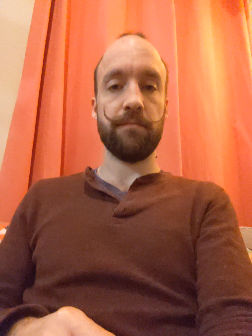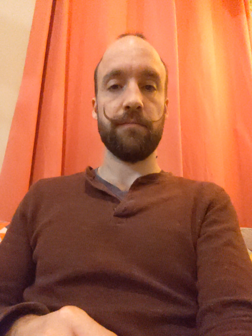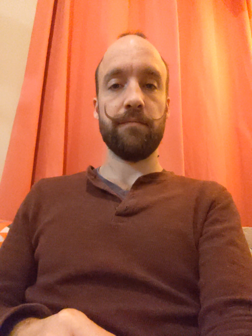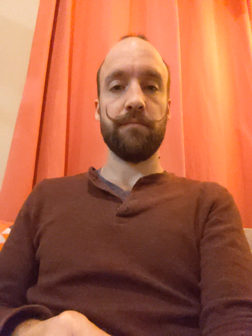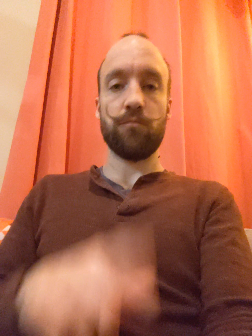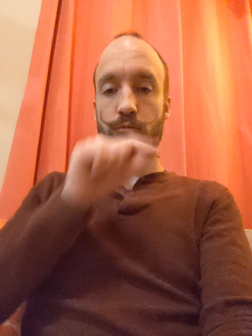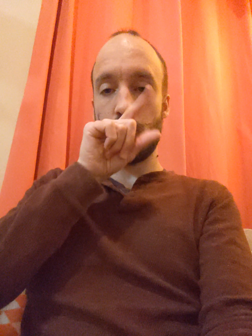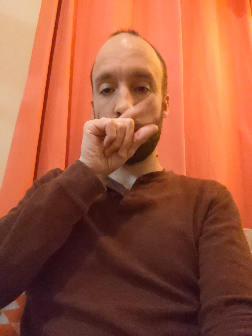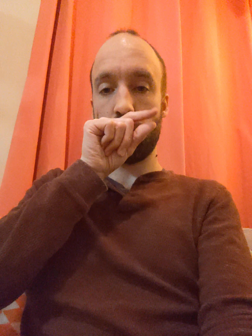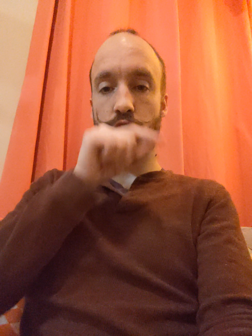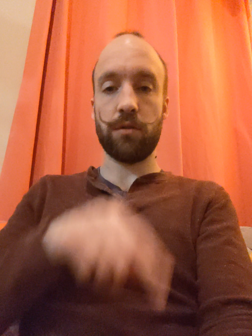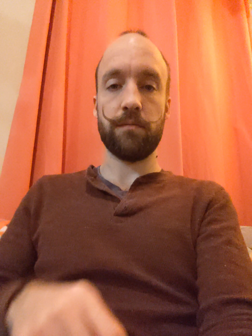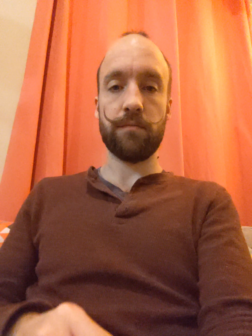bird